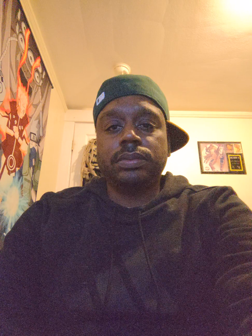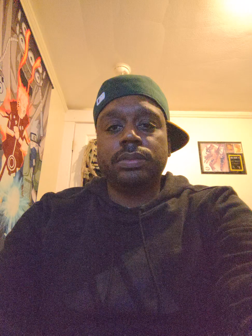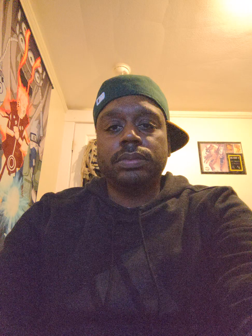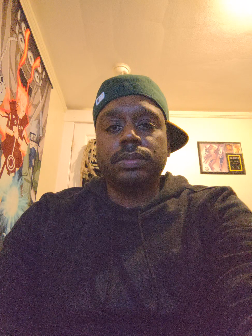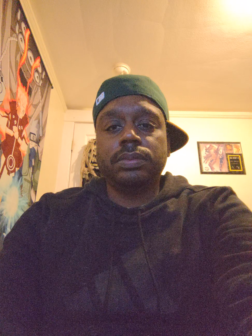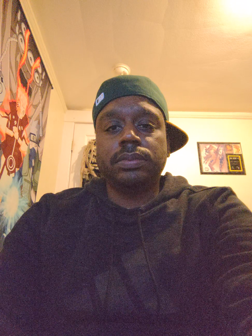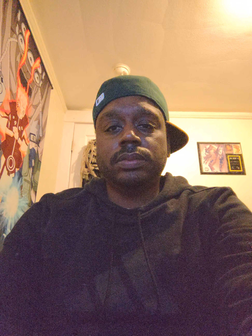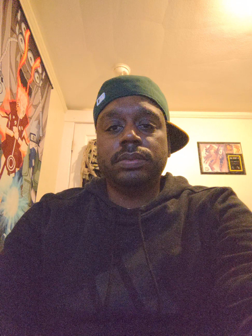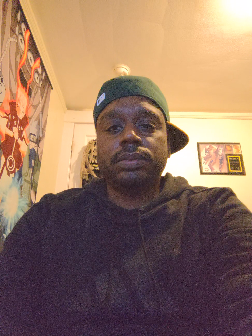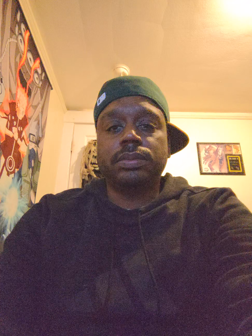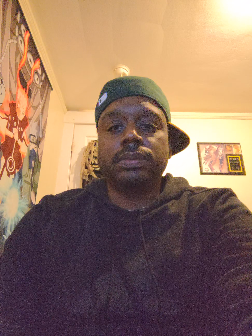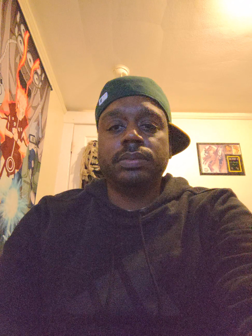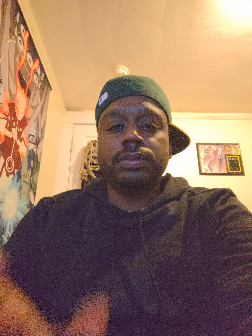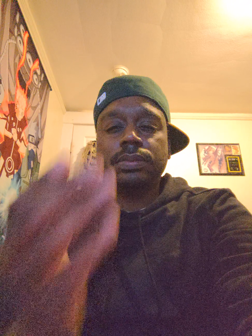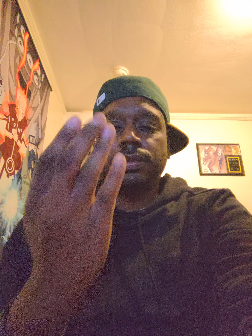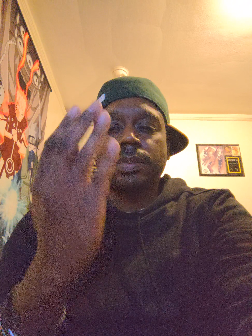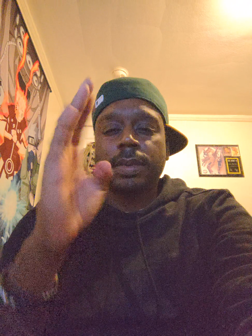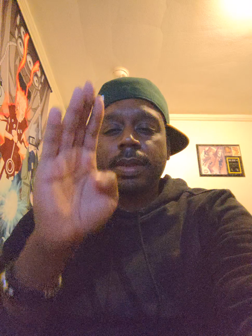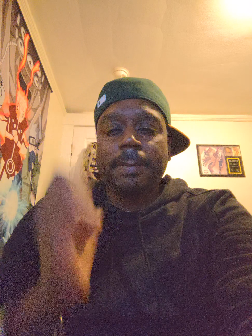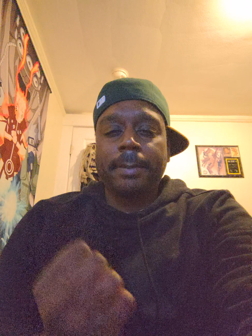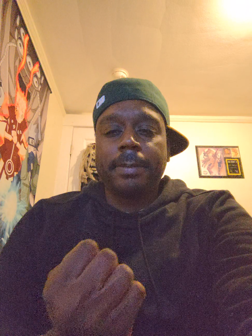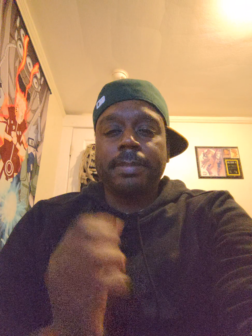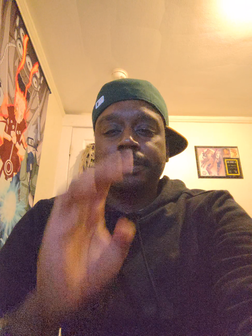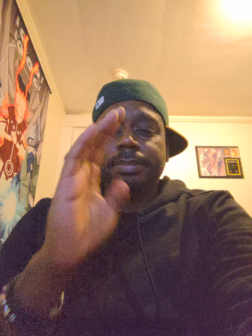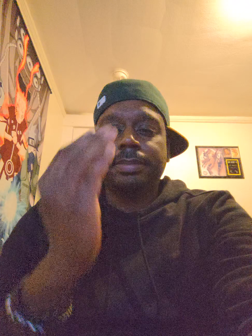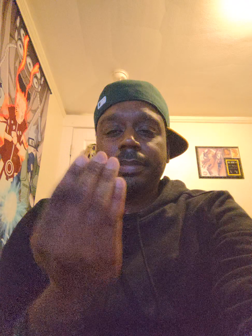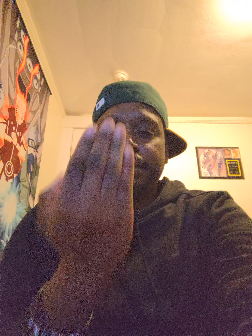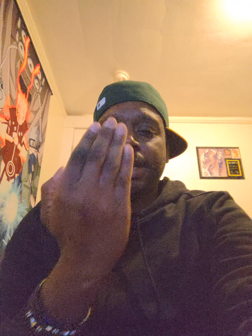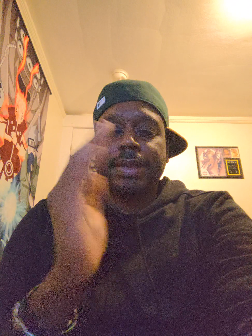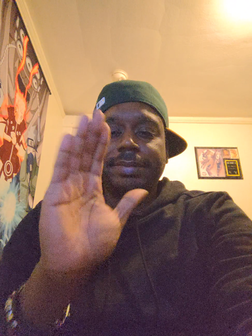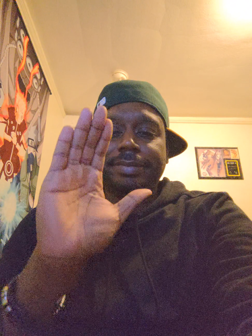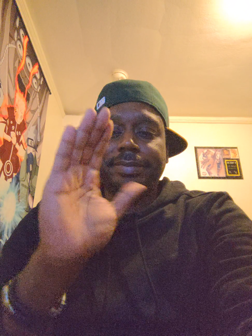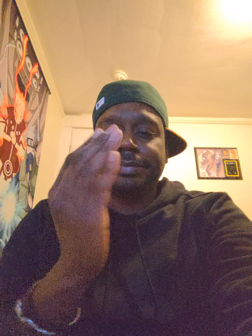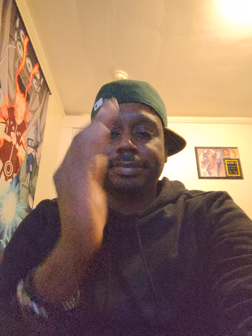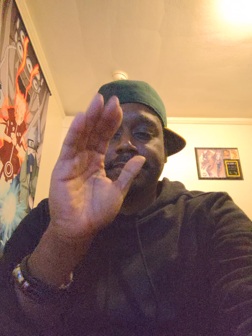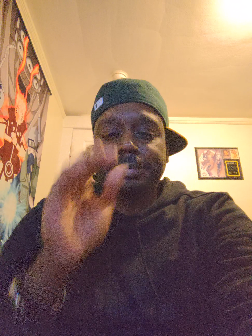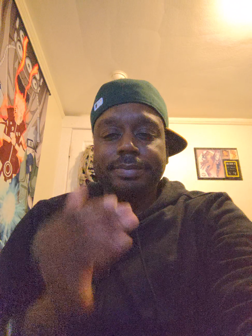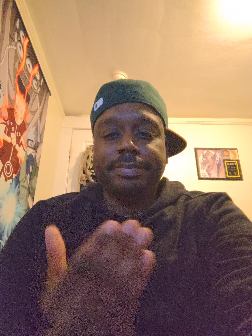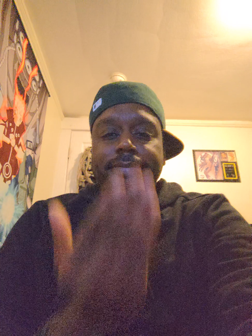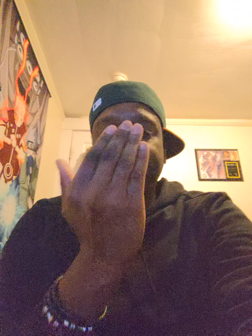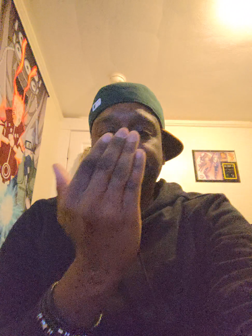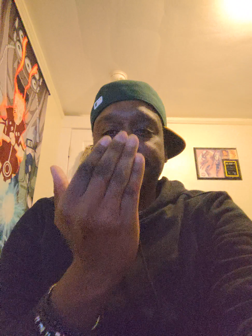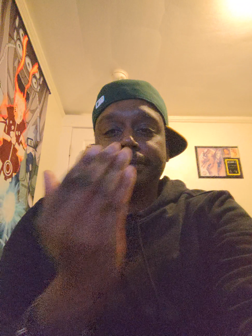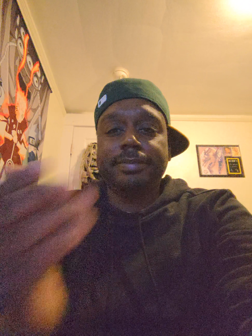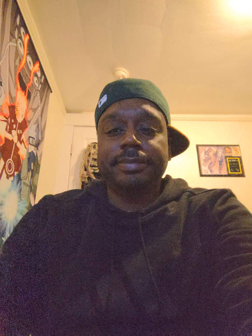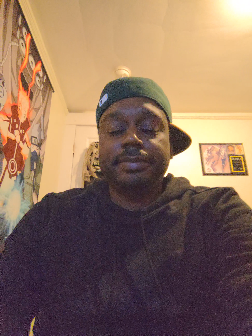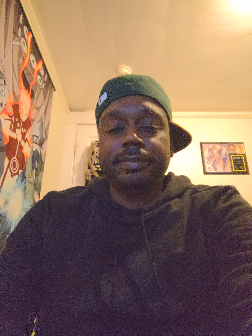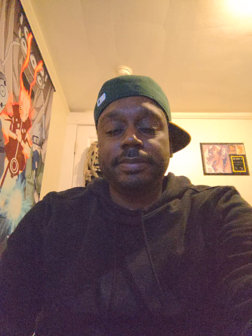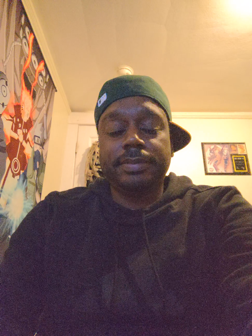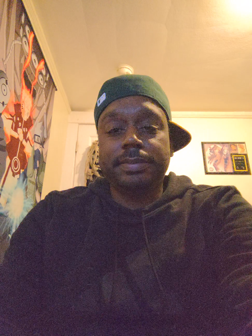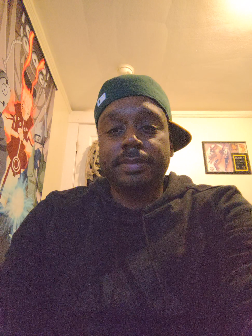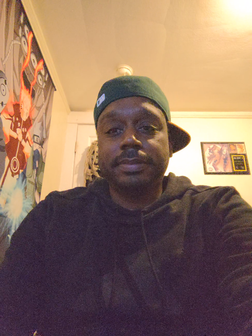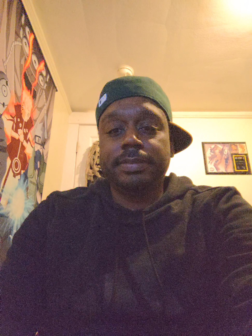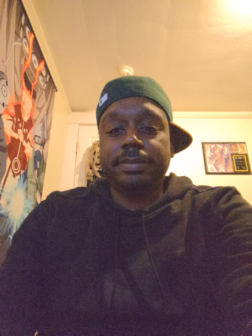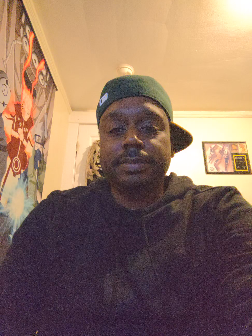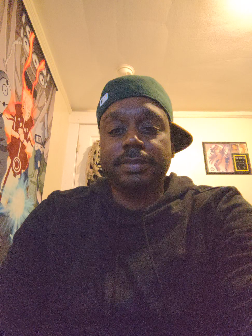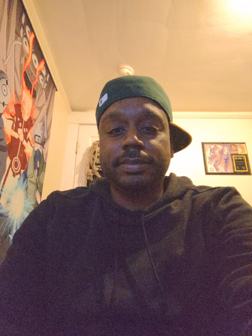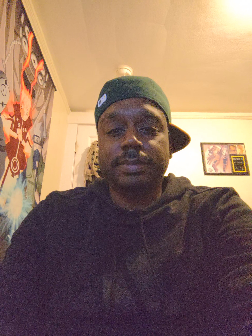mitten